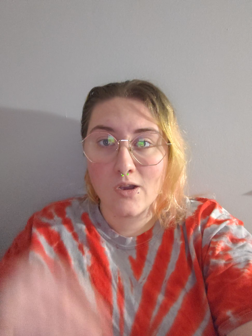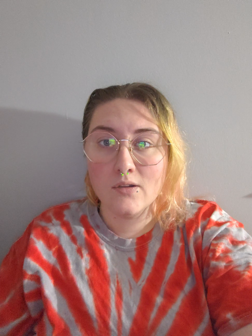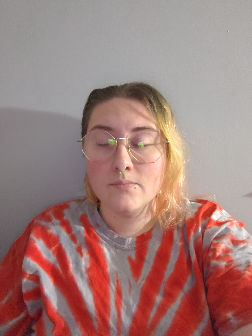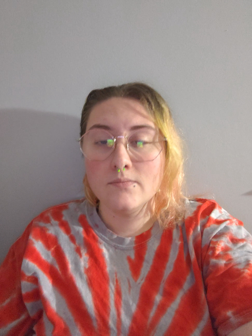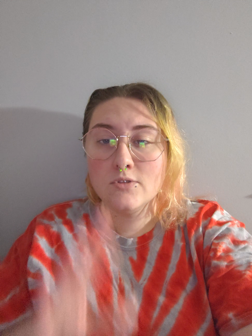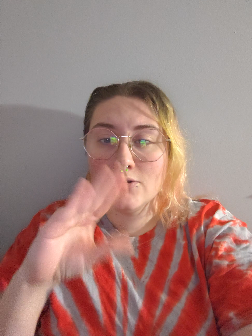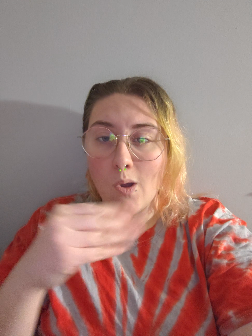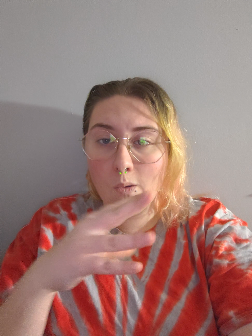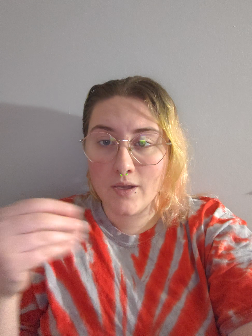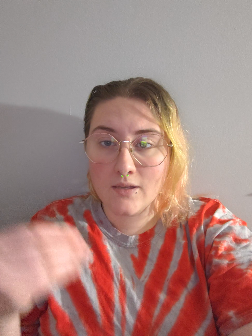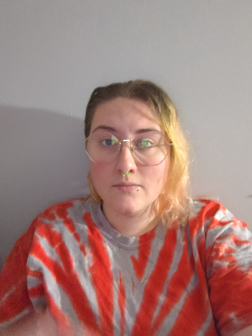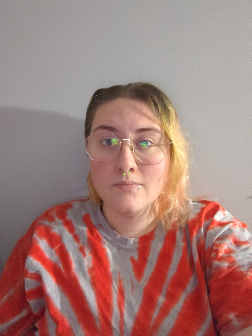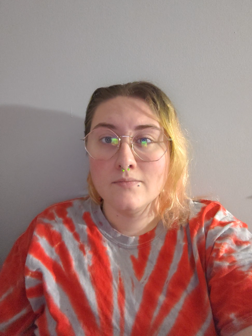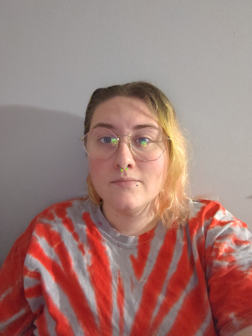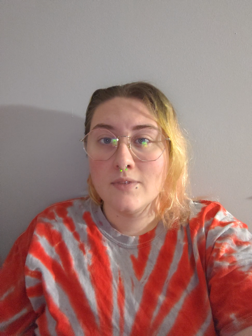story